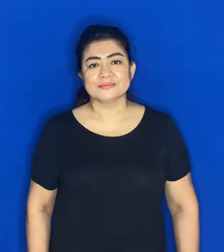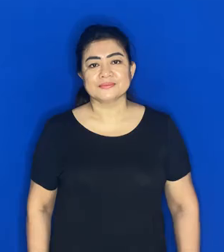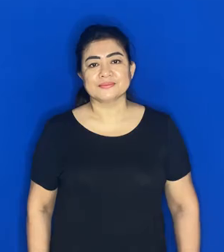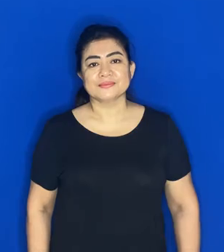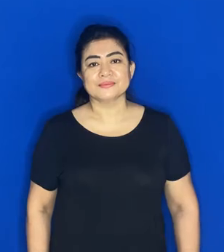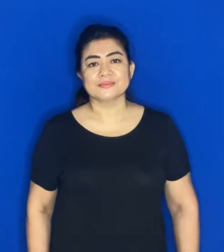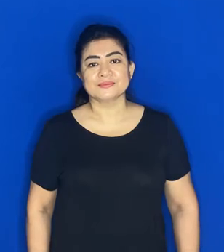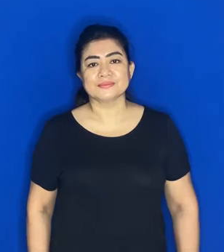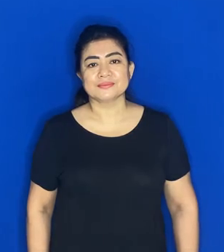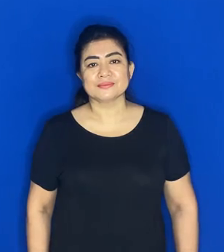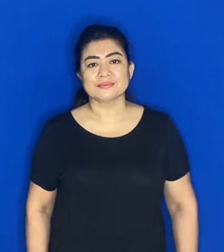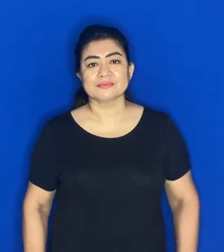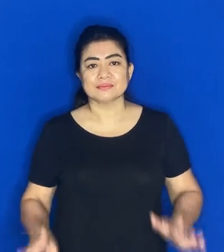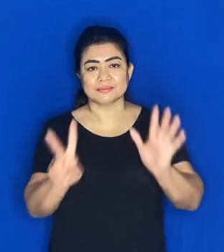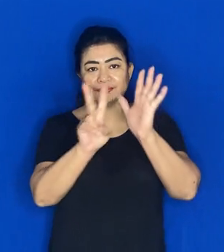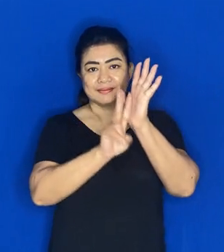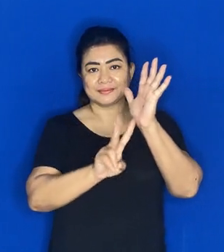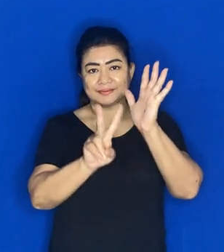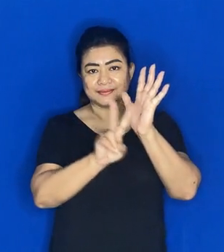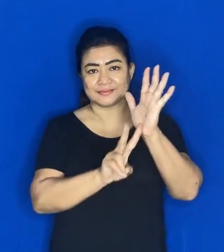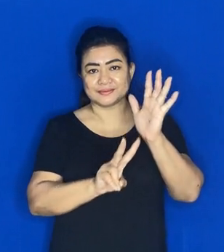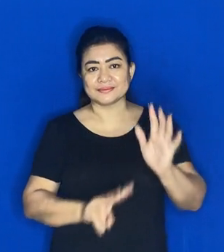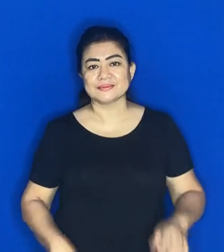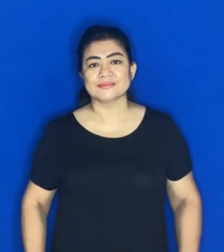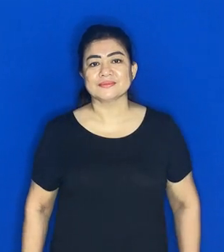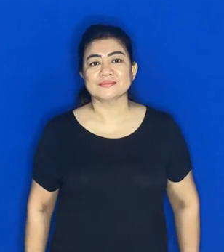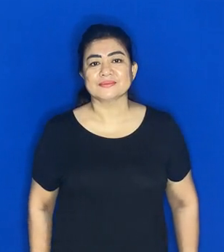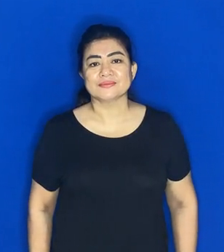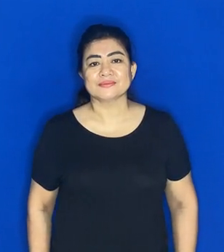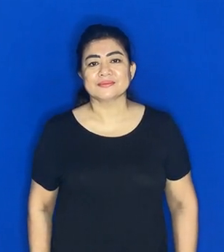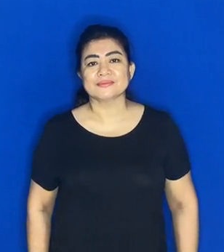violet